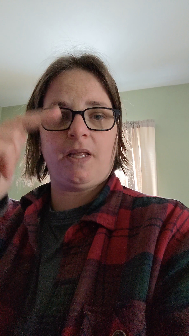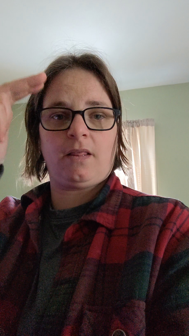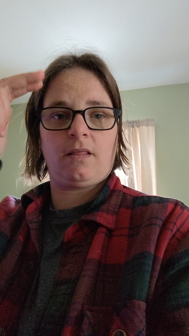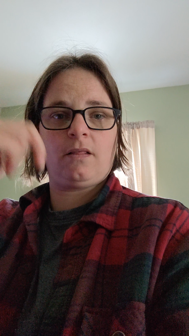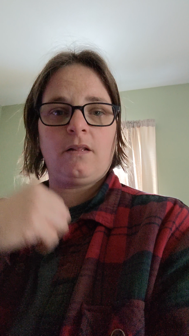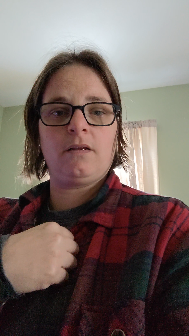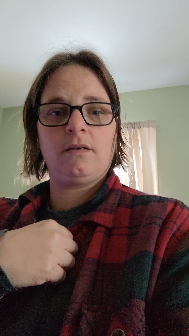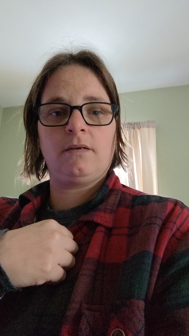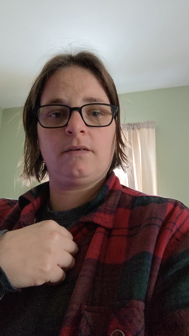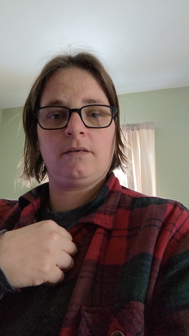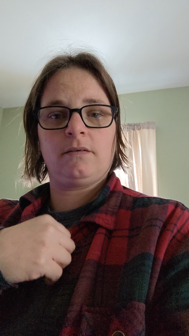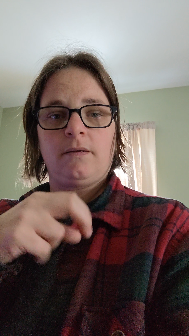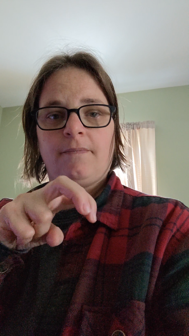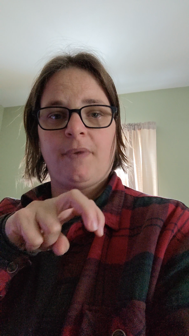bench